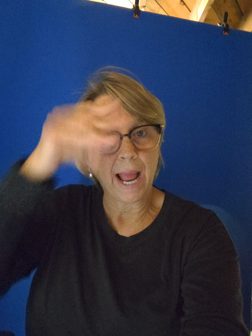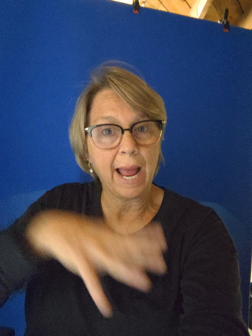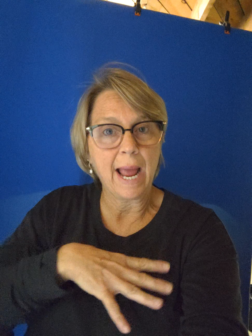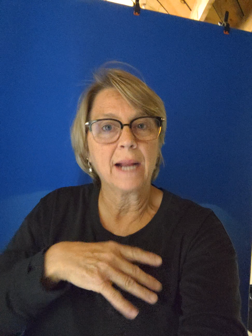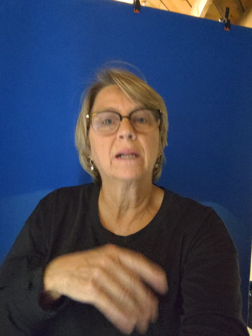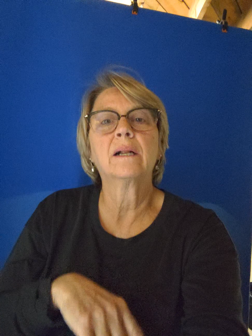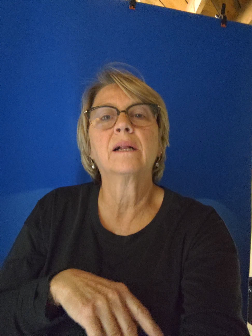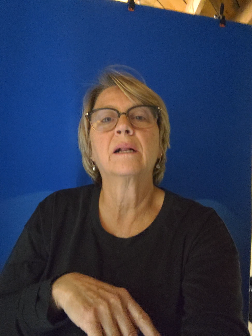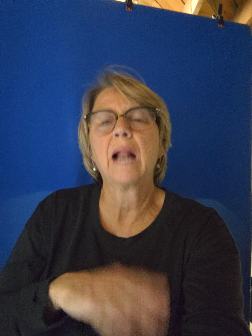man